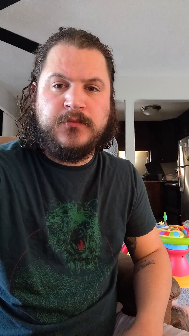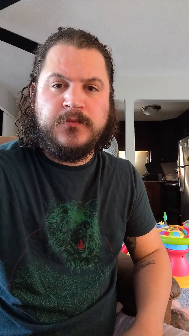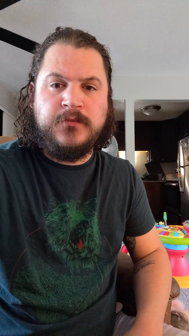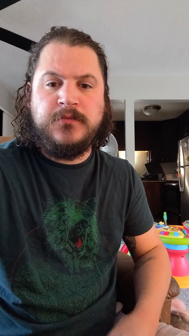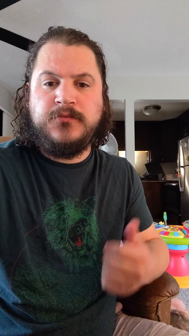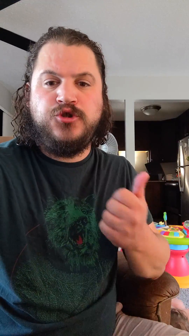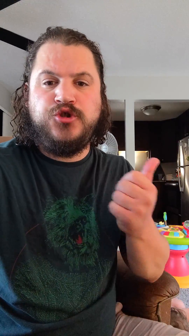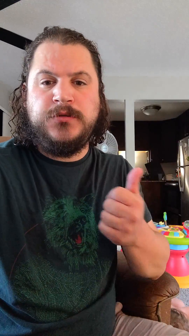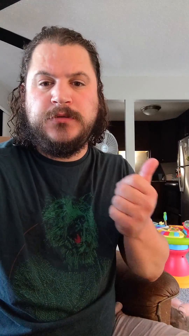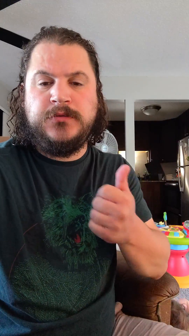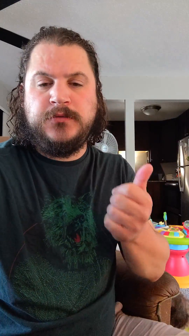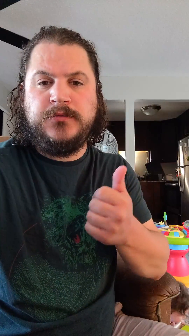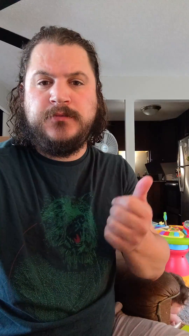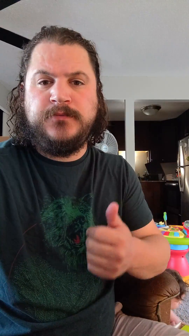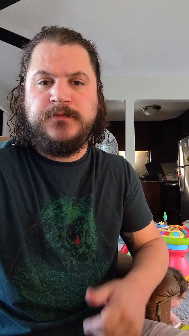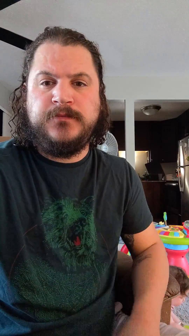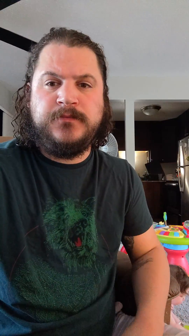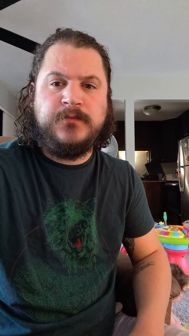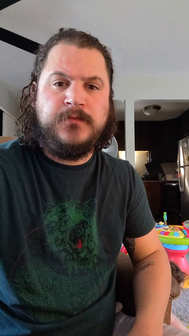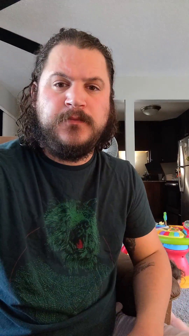chase